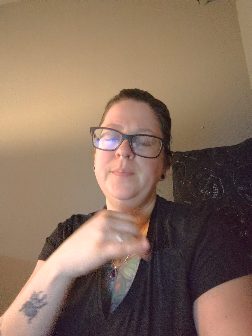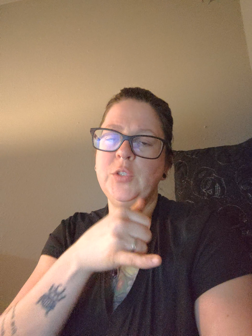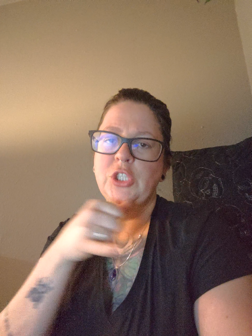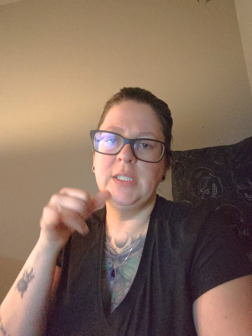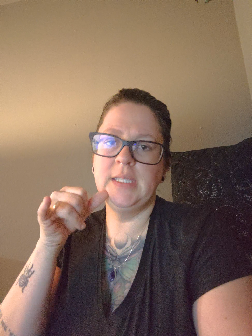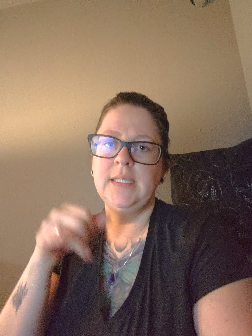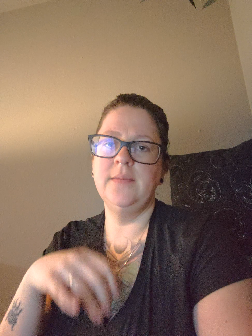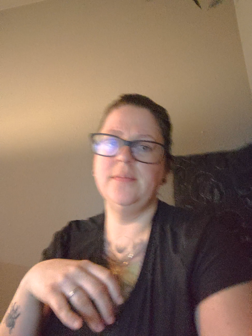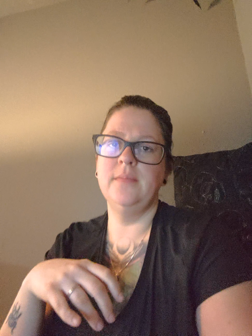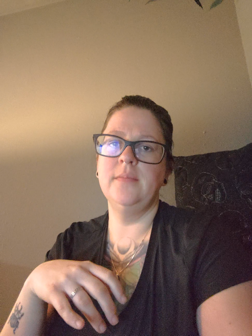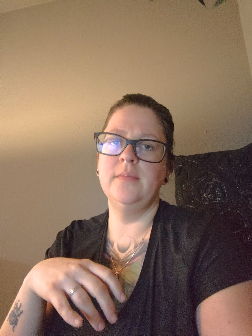jeans